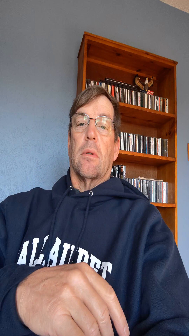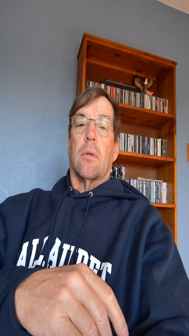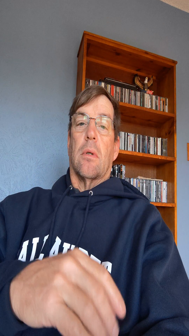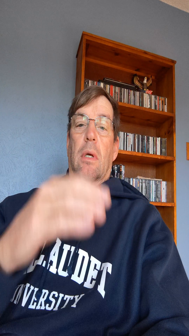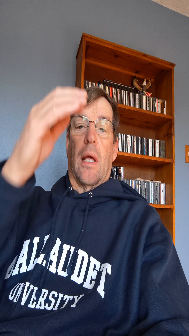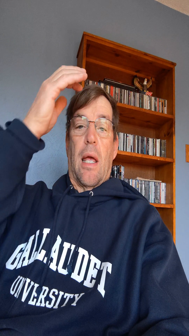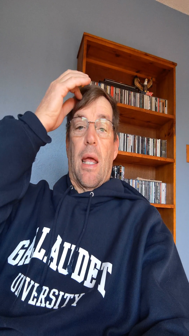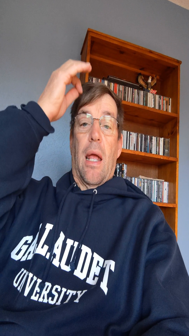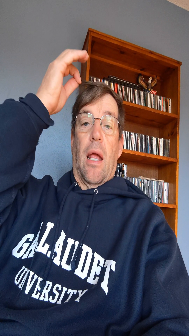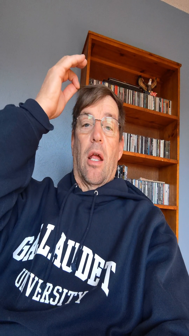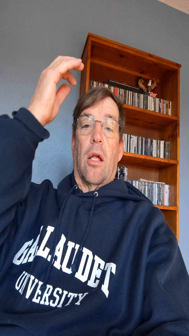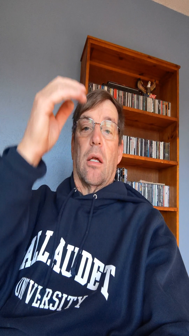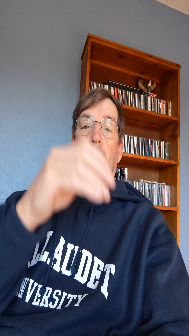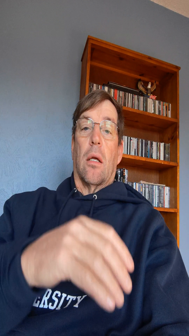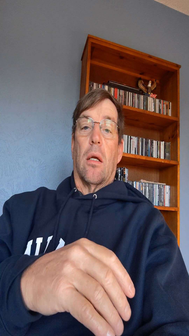hair